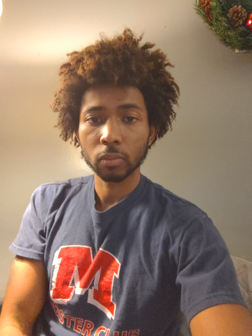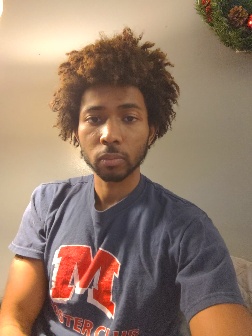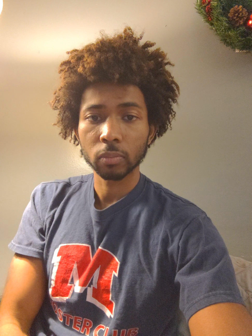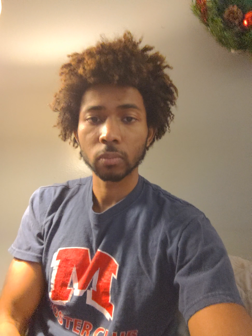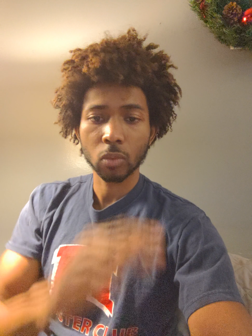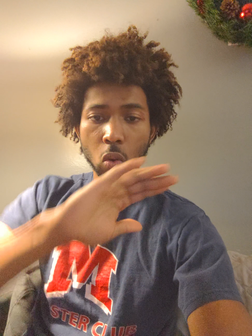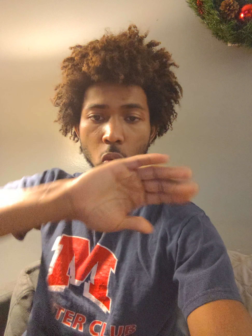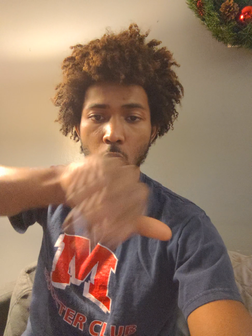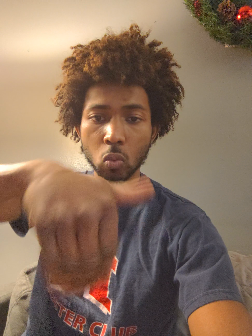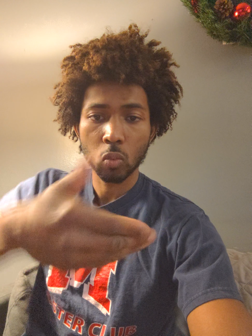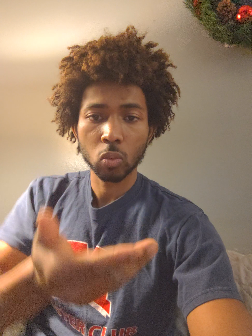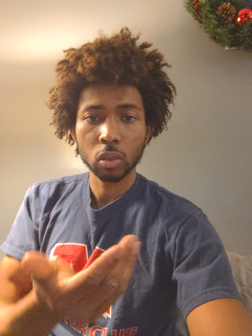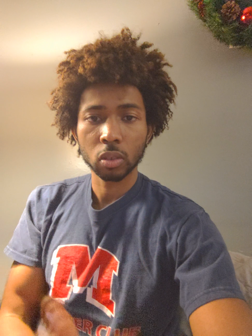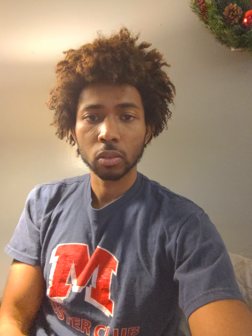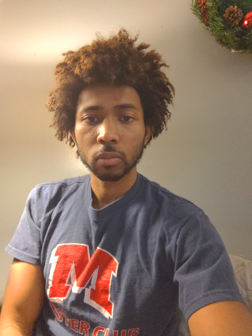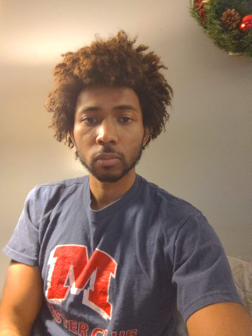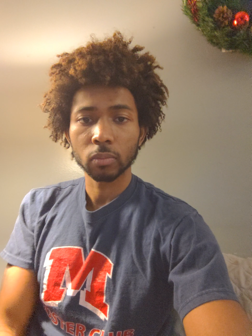all